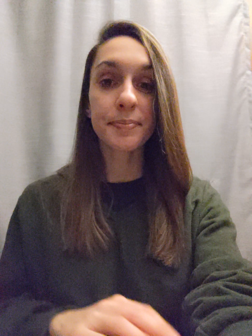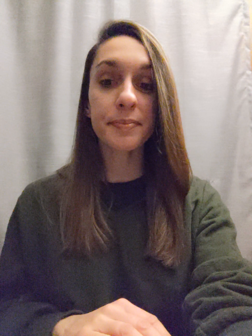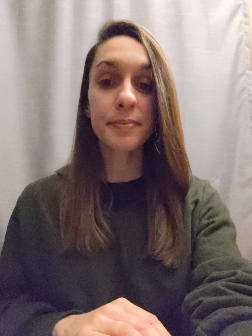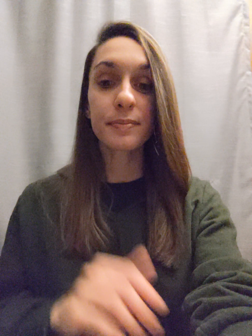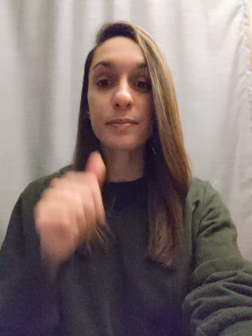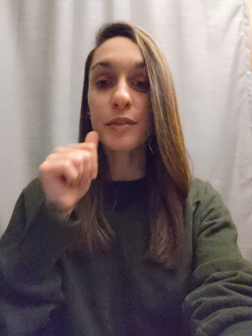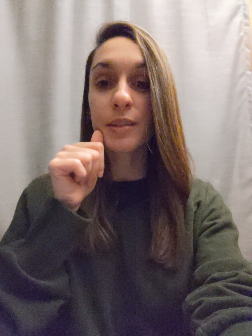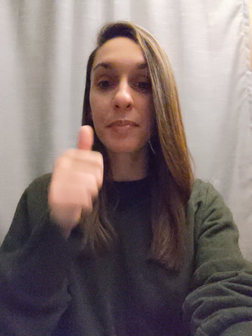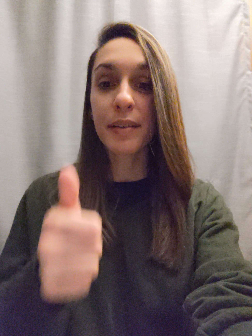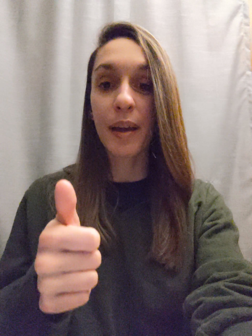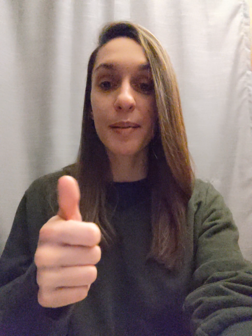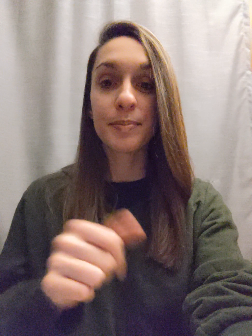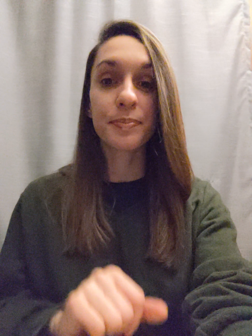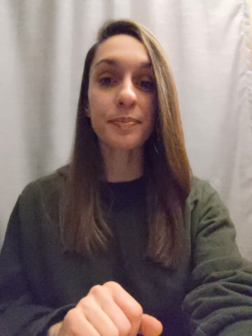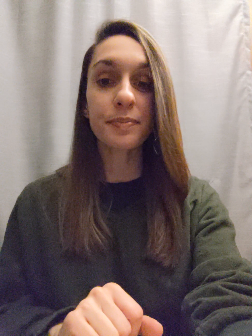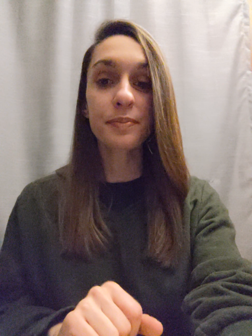tomorrow